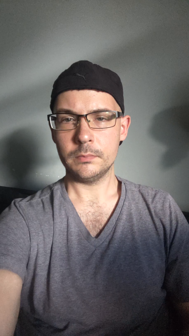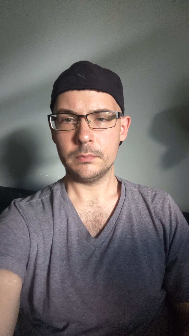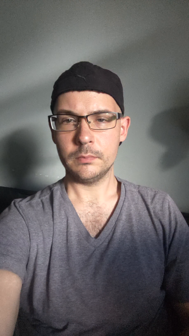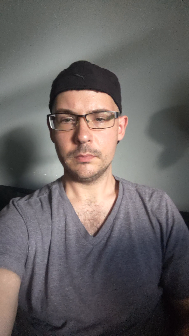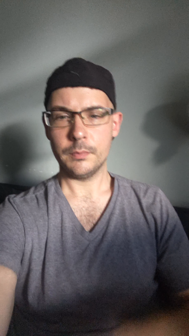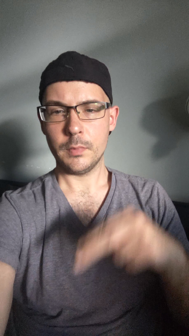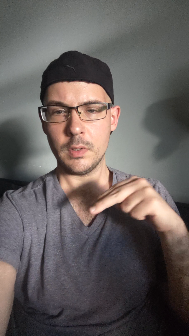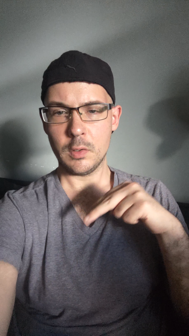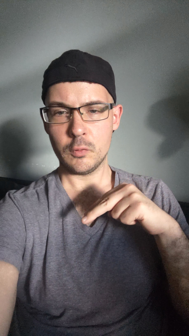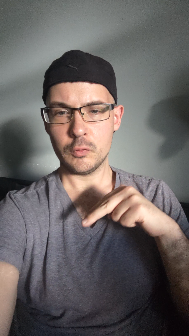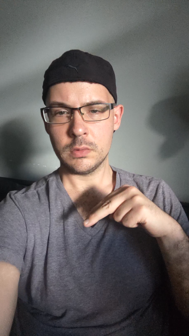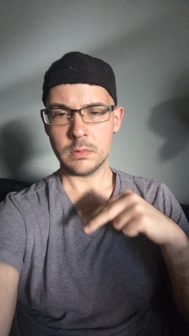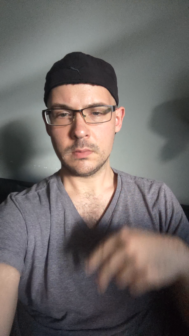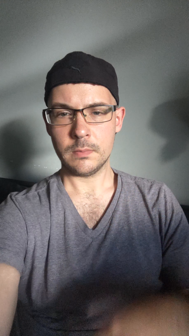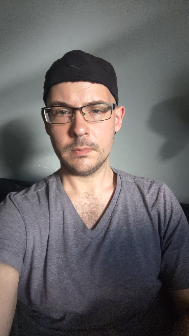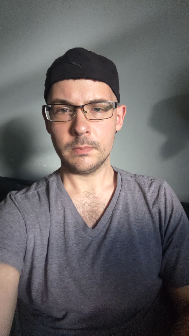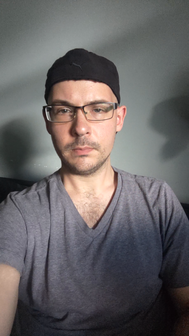nurse